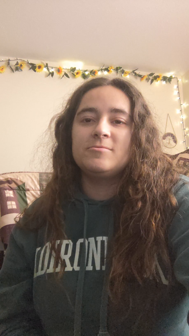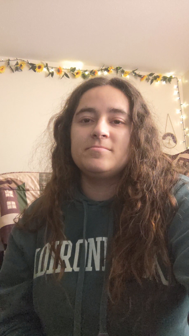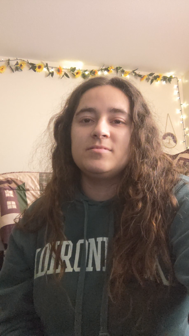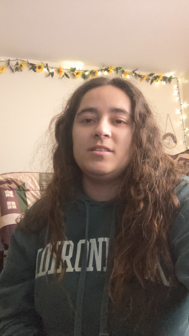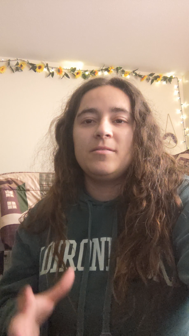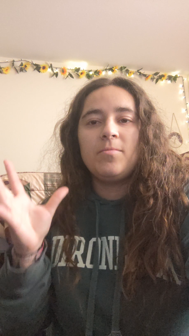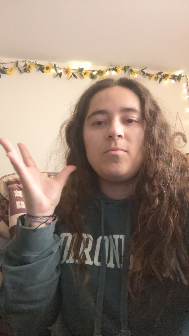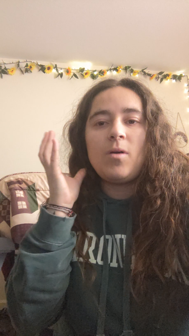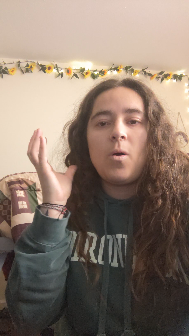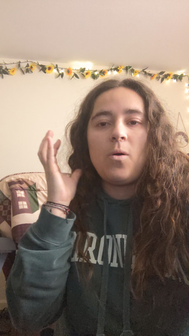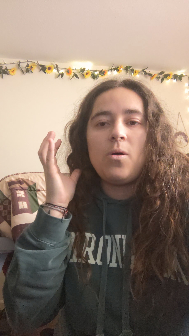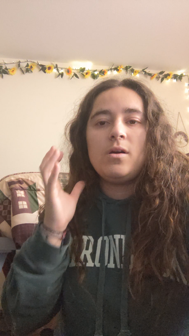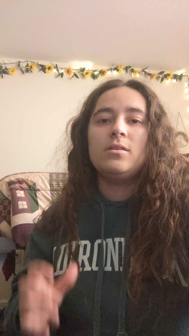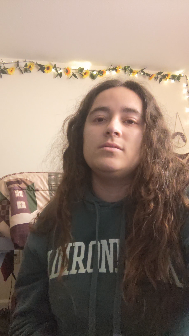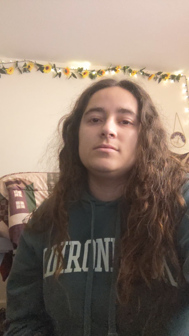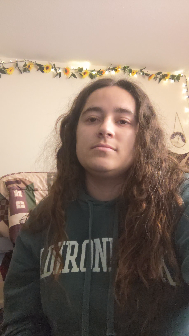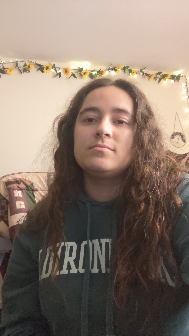pillow